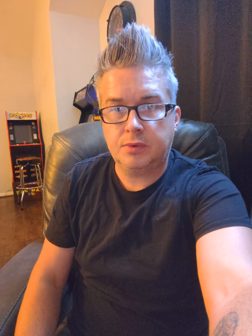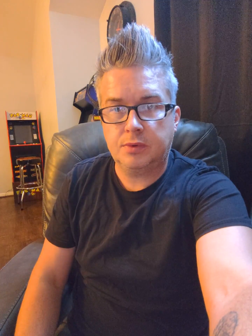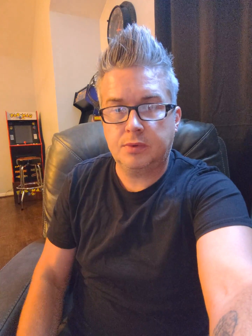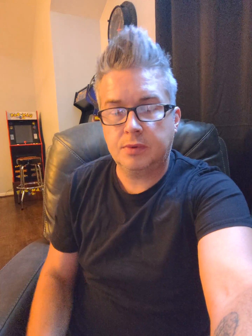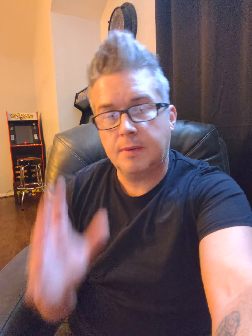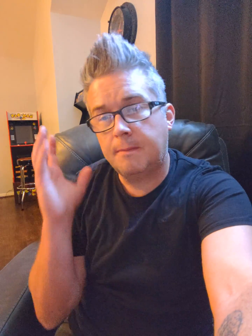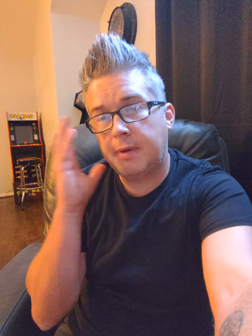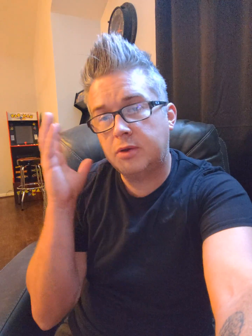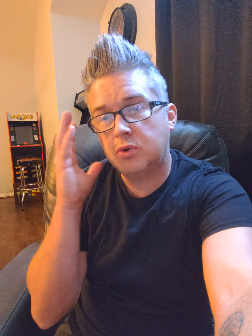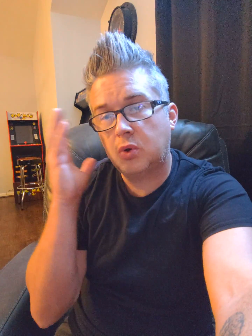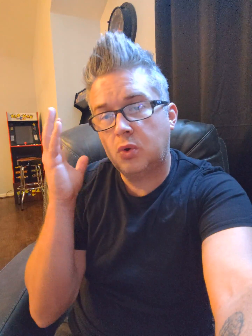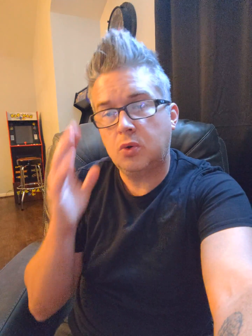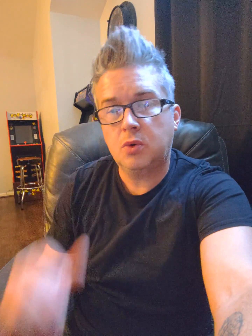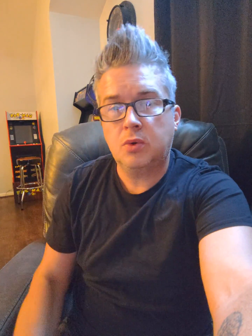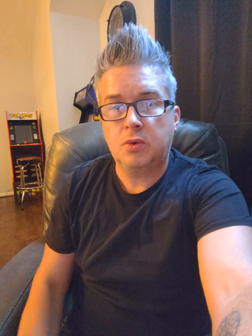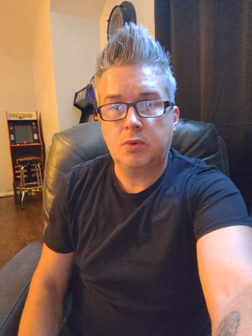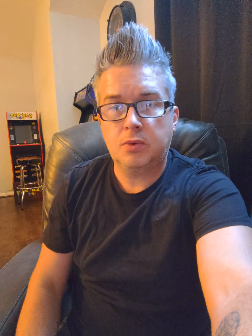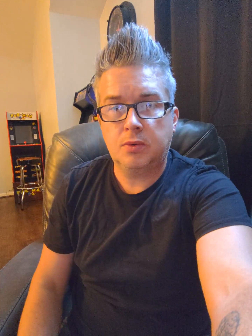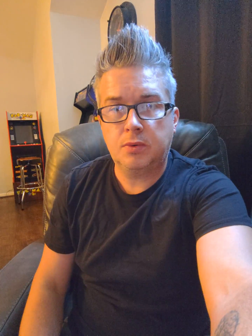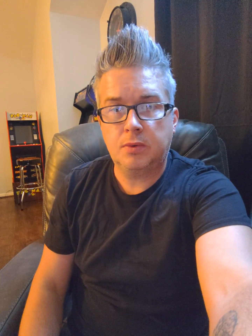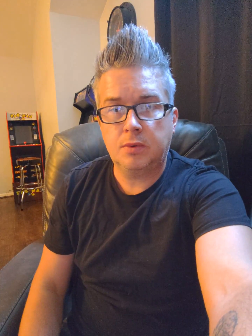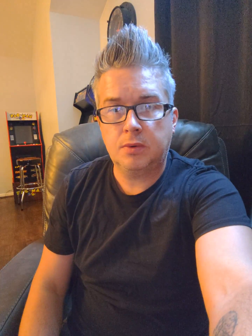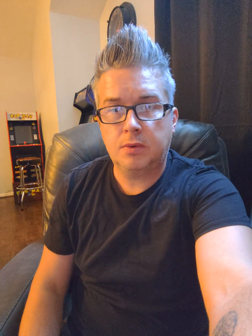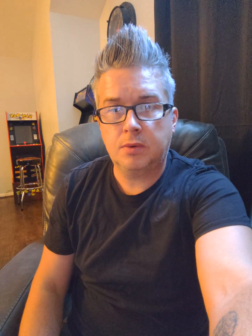pillow